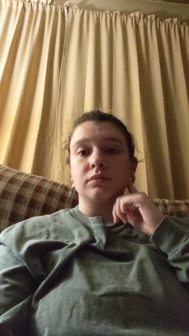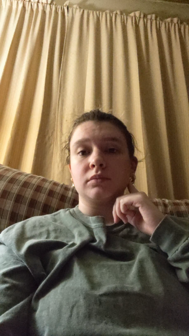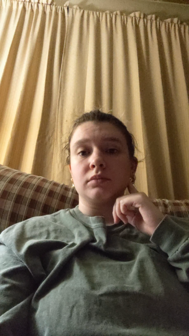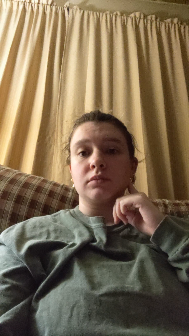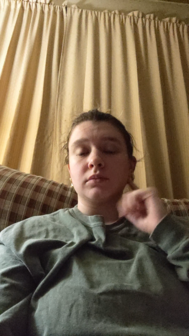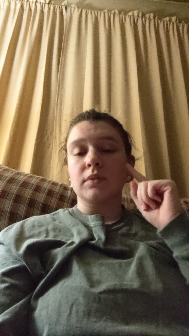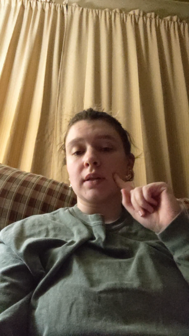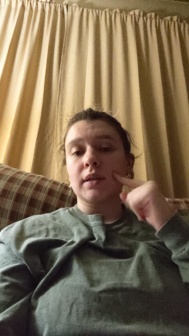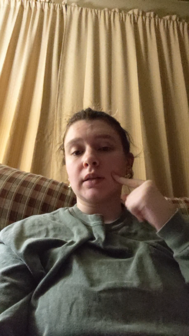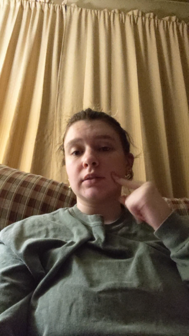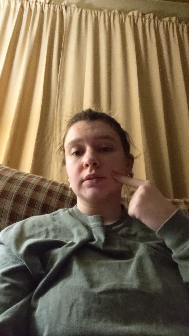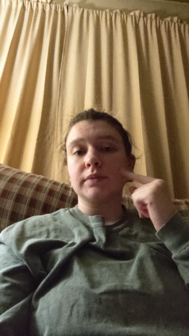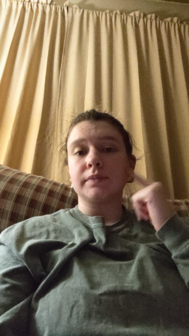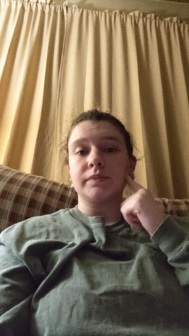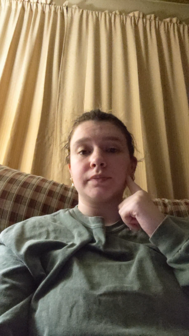candy